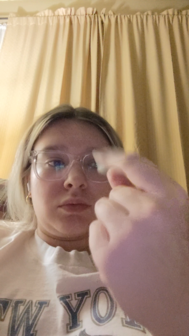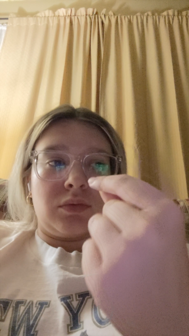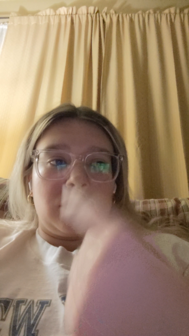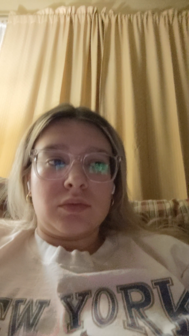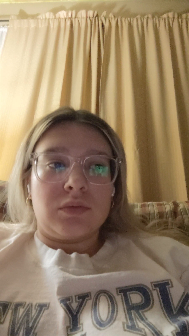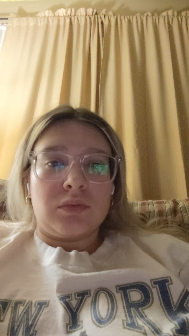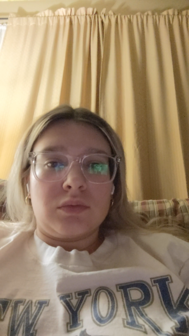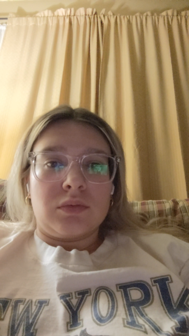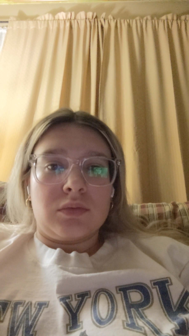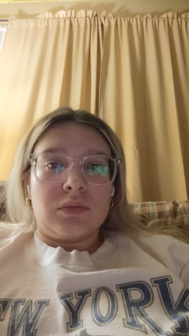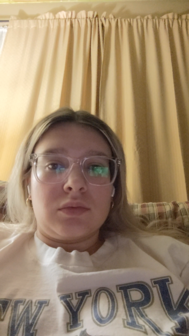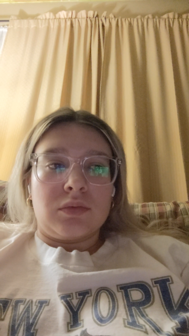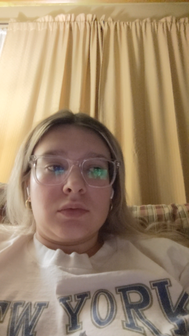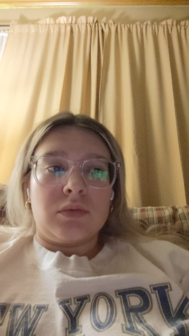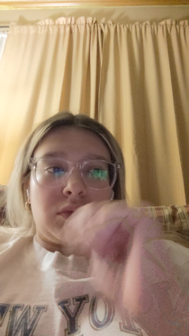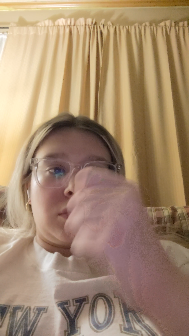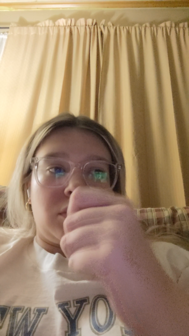hammer